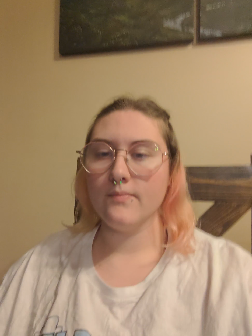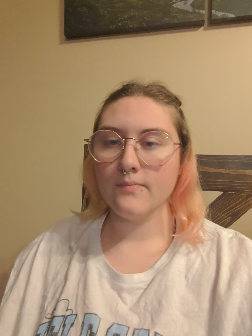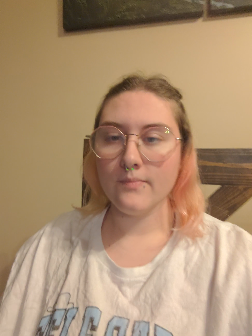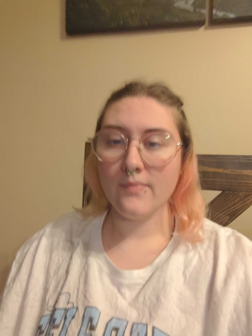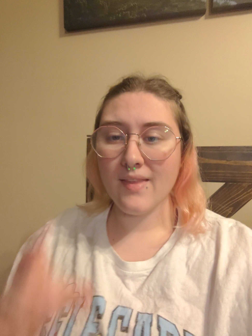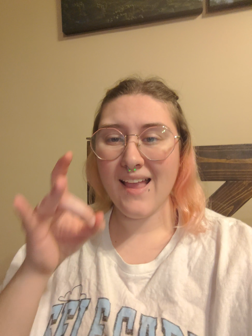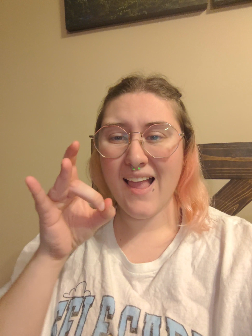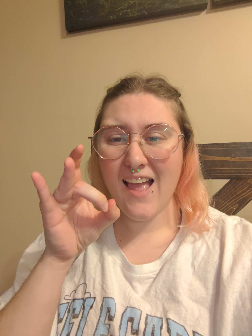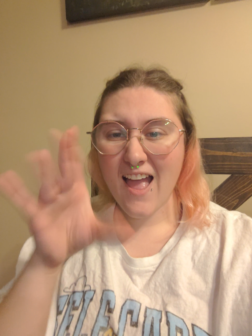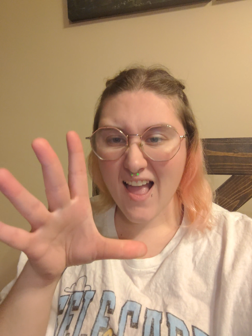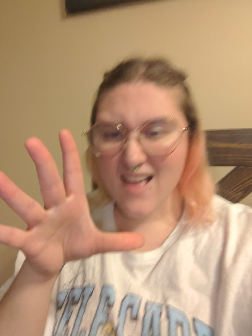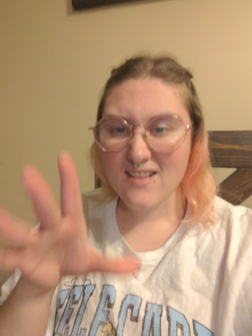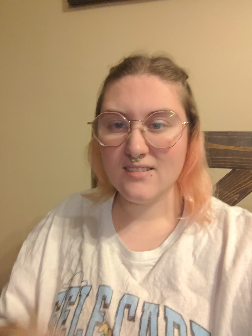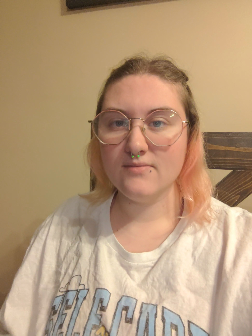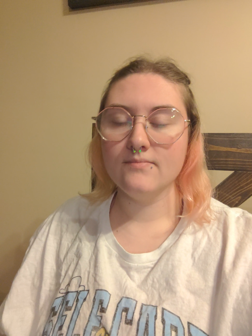hate